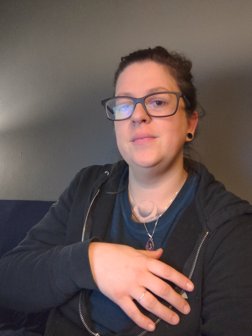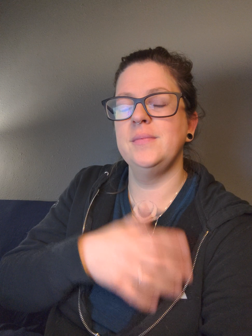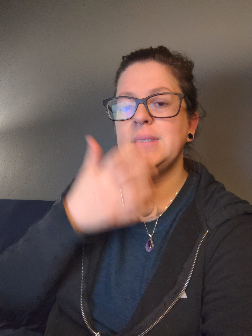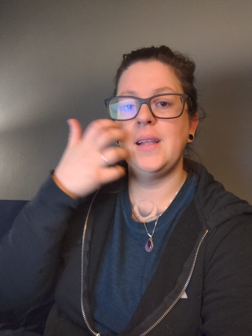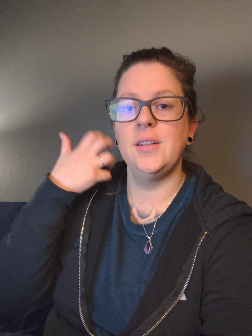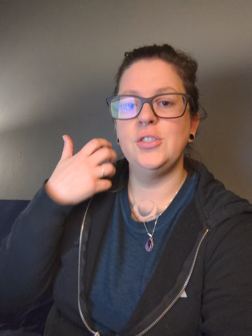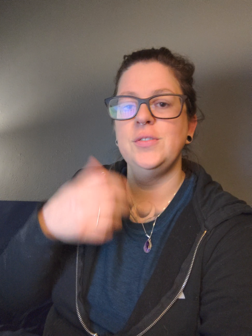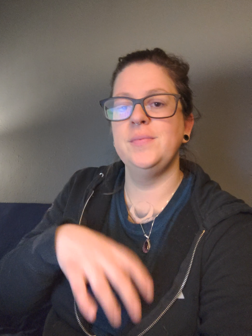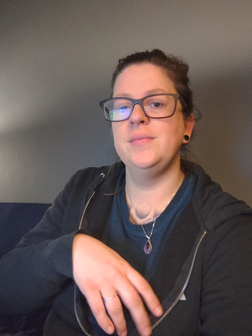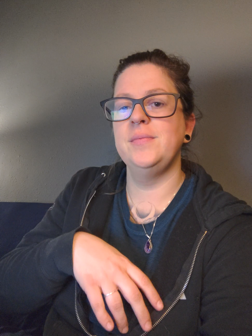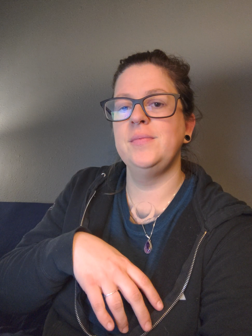tiger